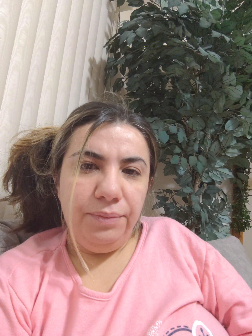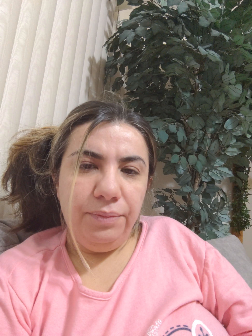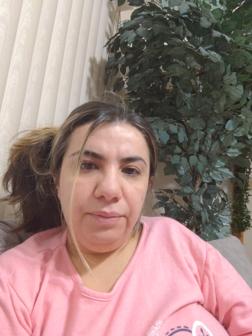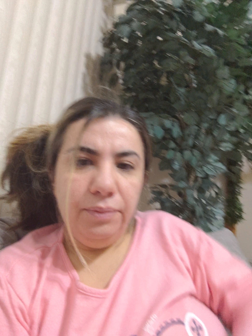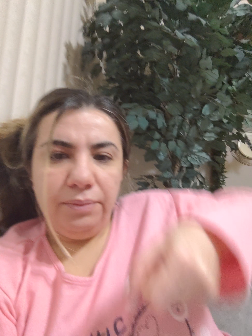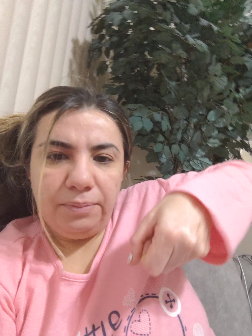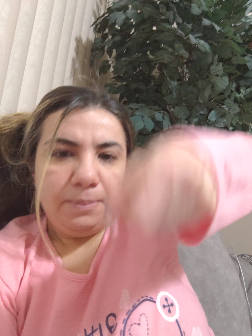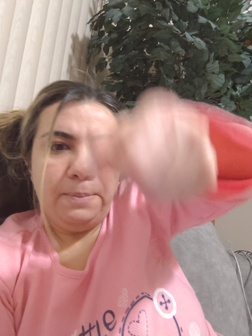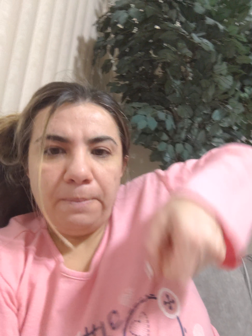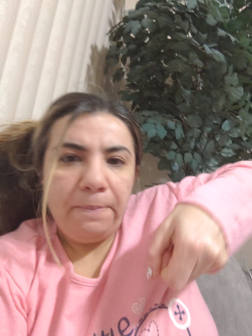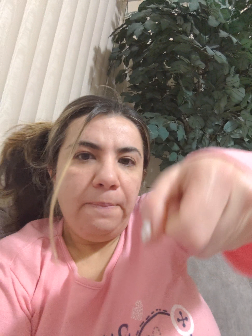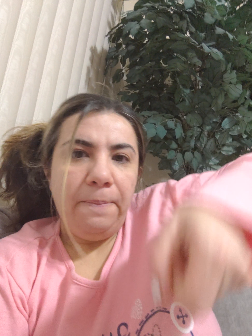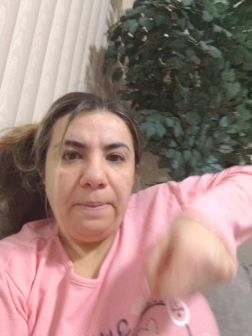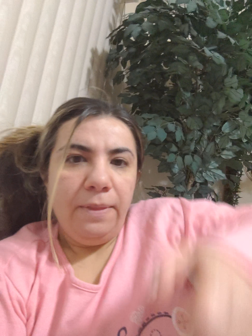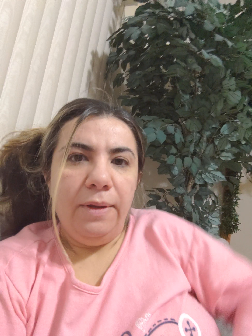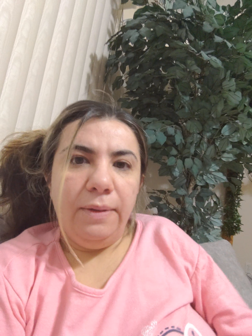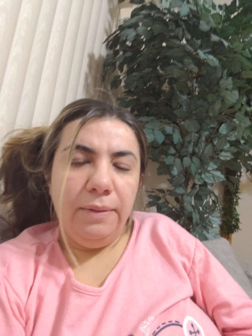vacuum